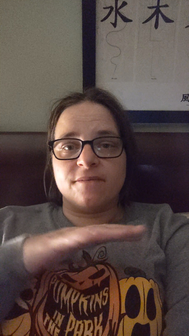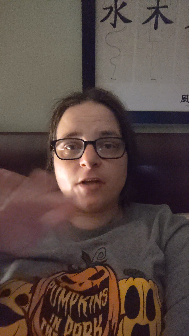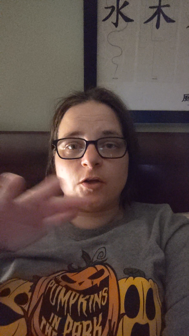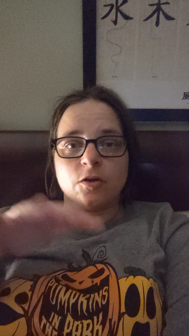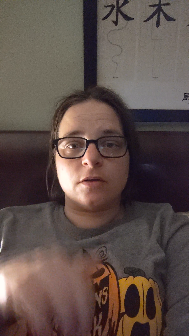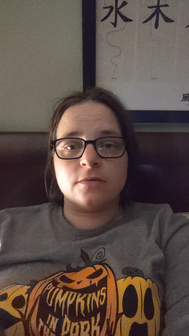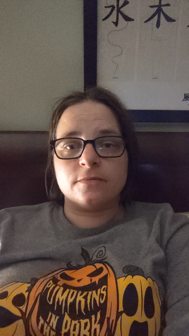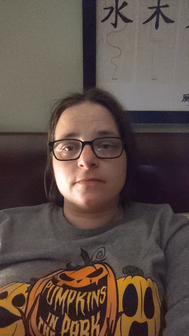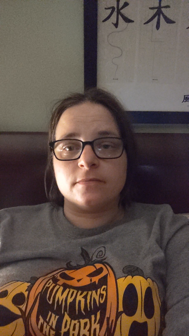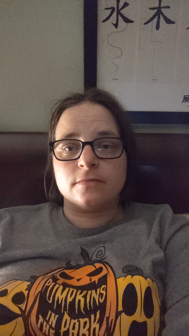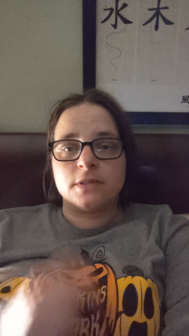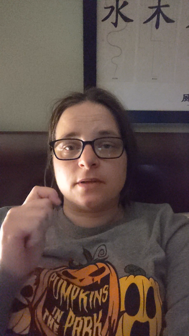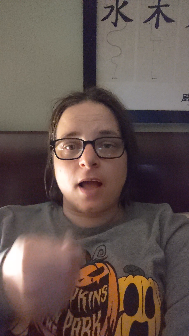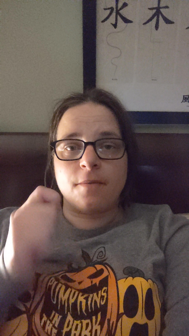hammer